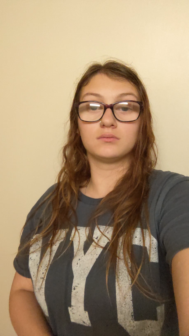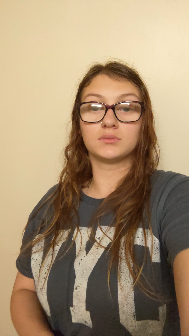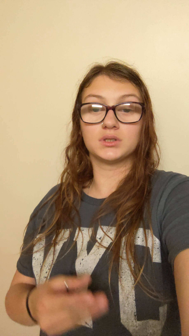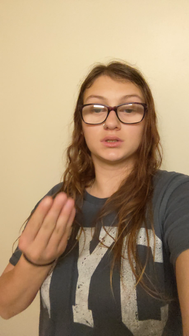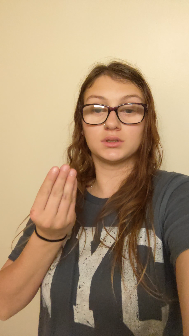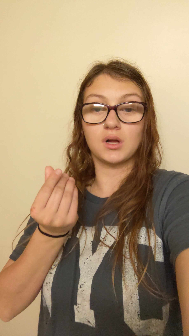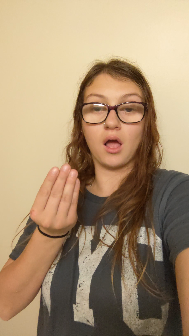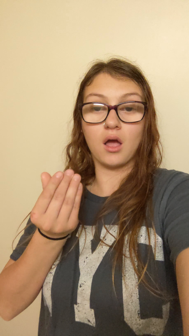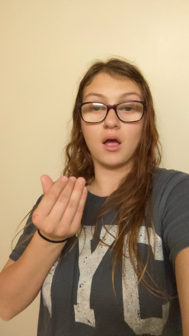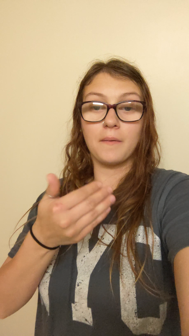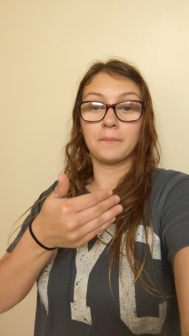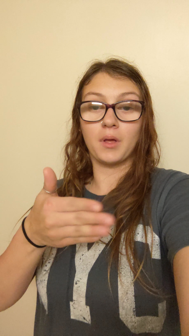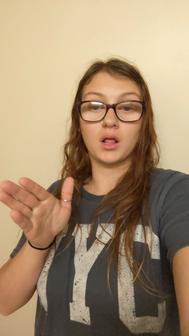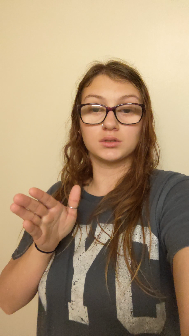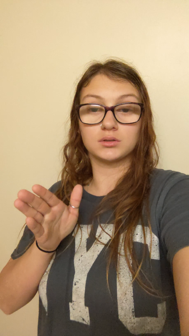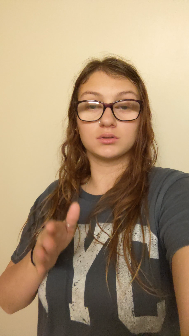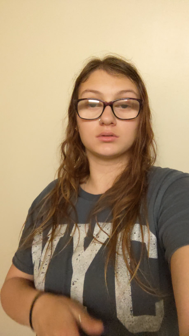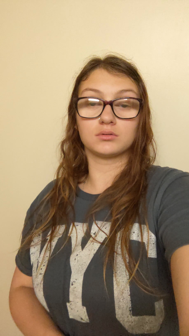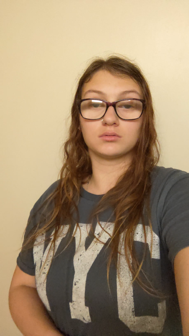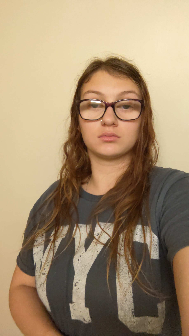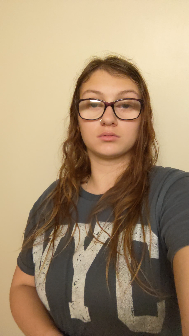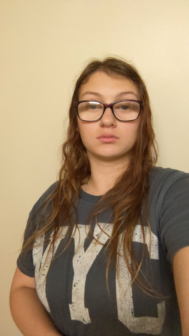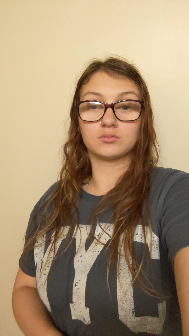sandbox